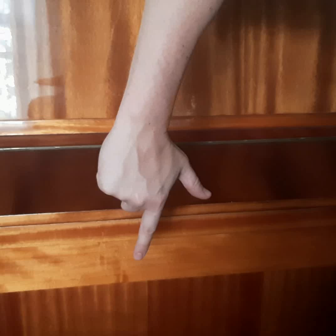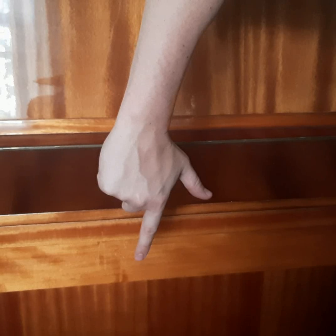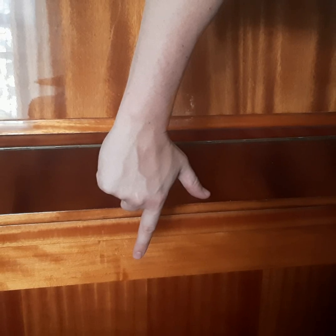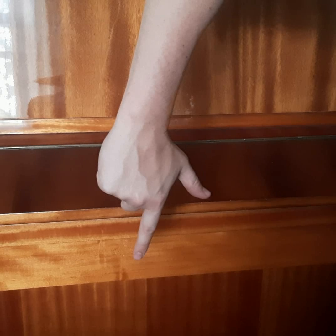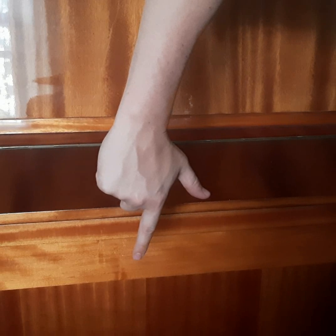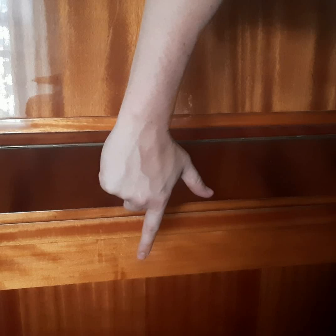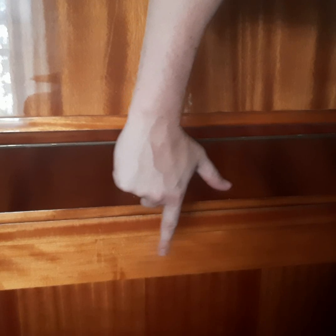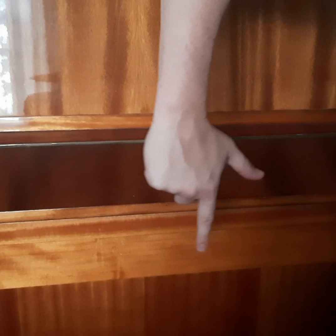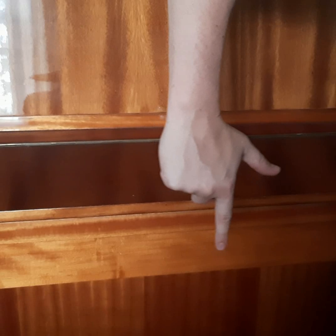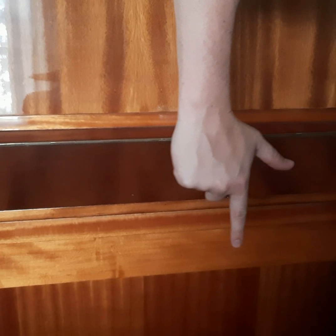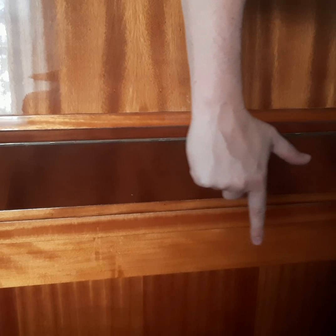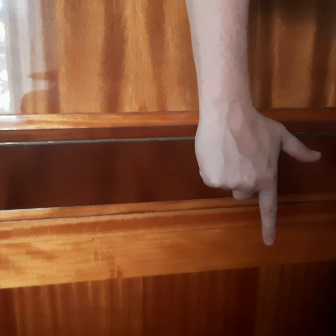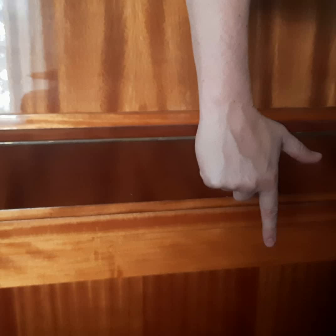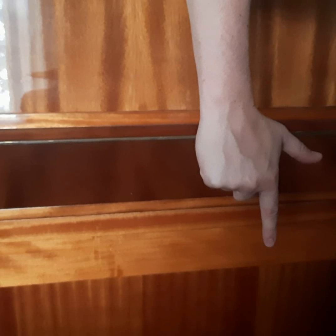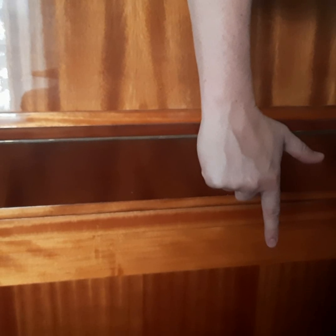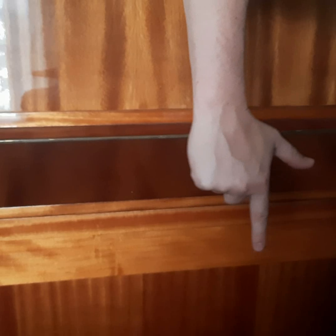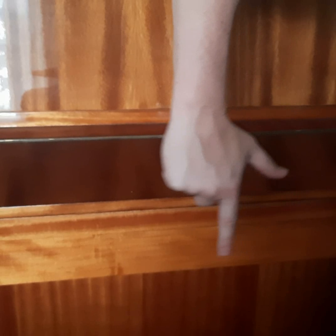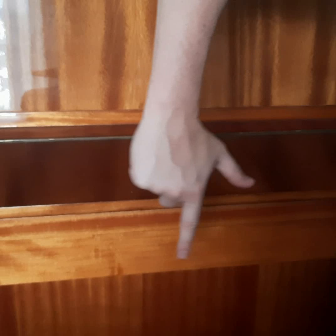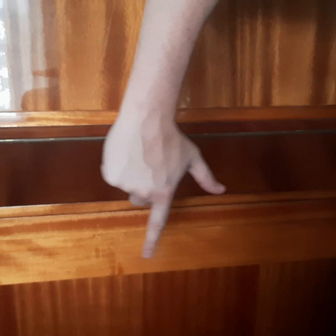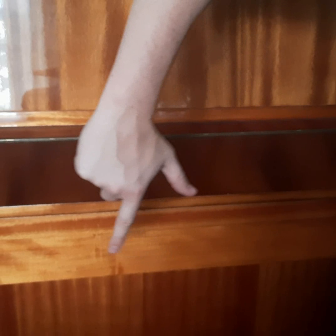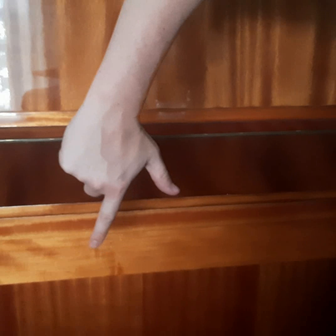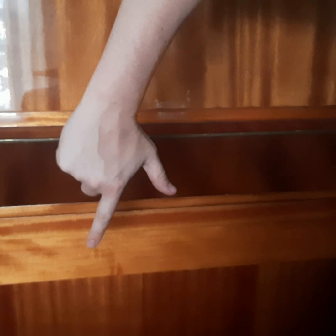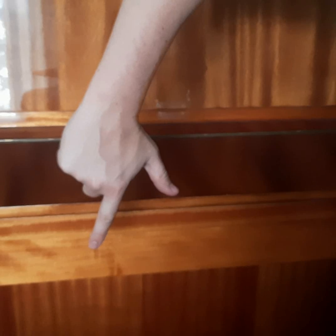Ґ